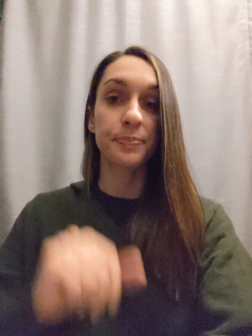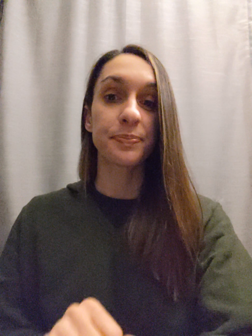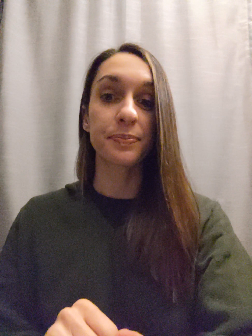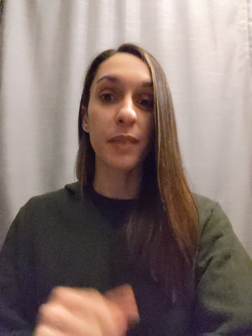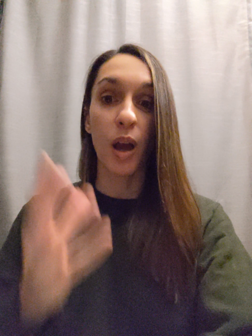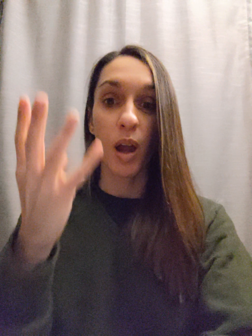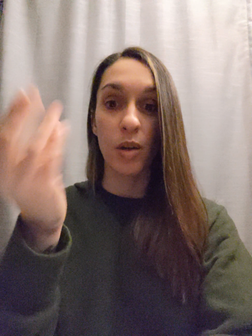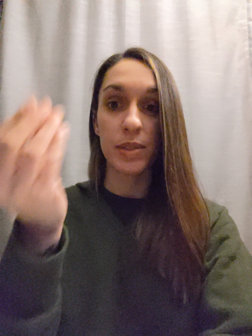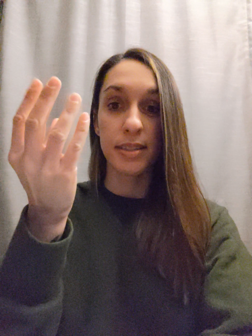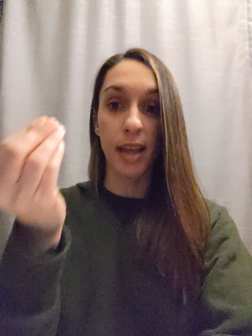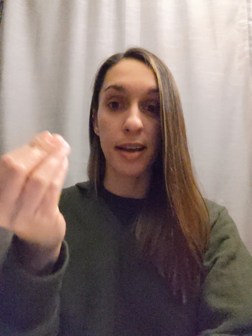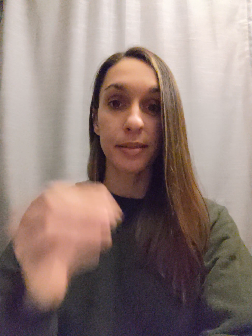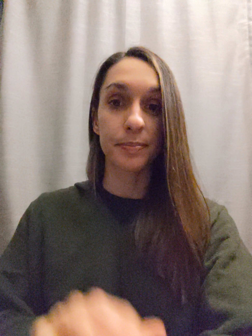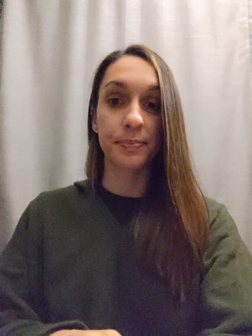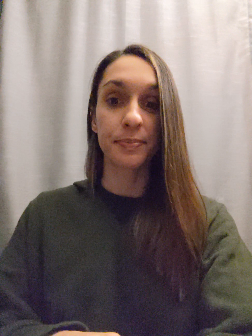outside